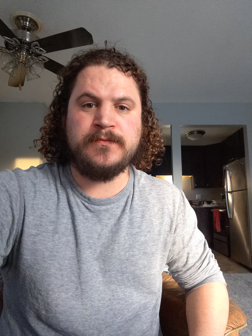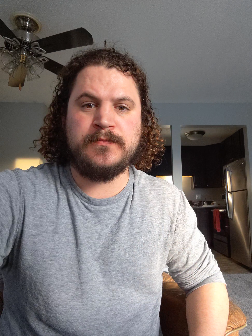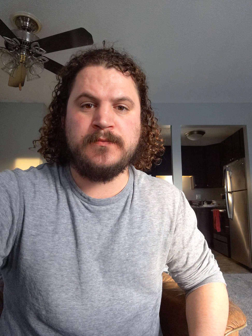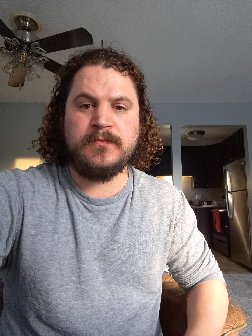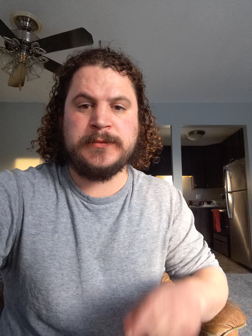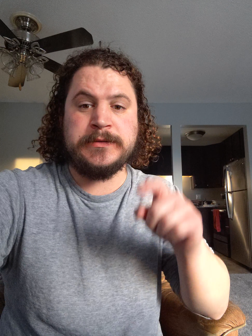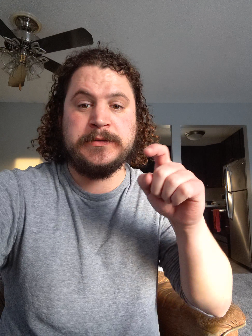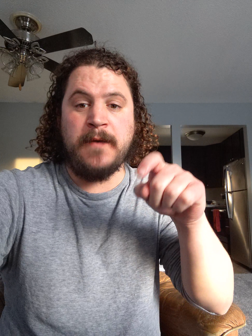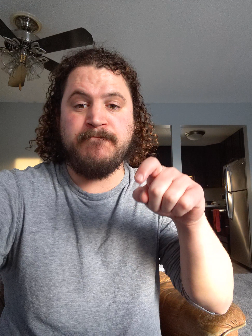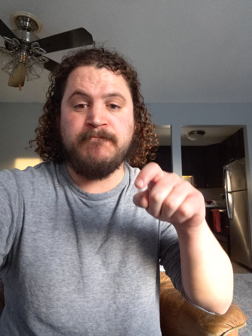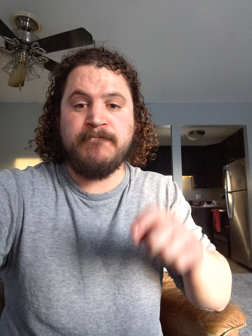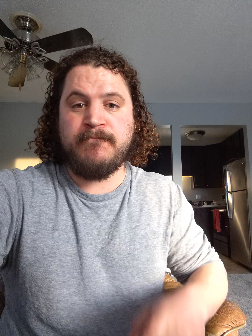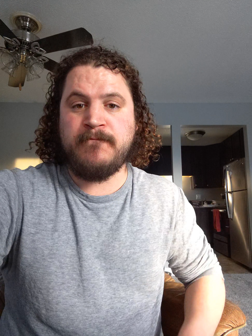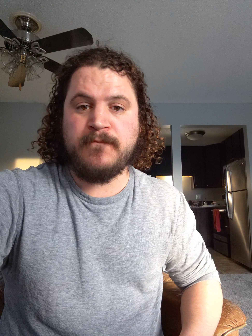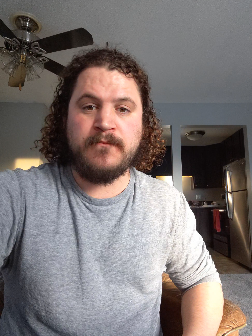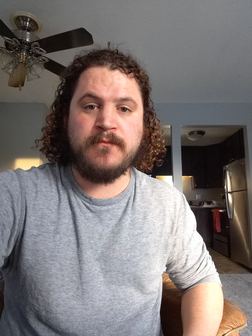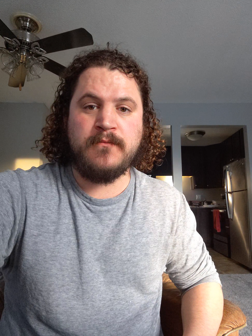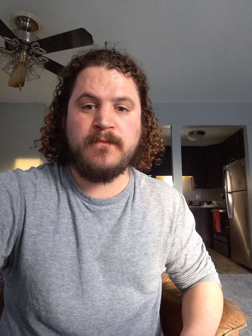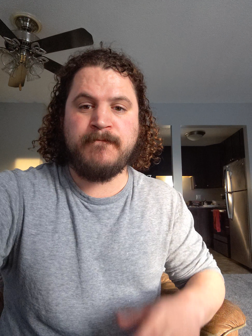time